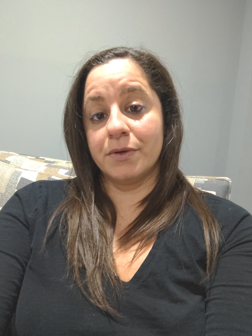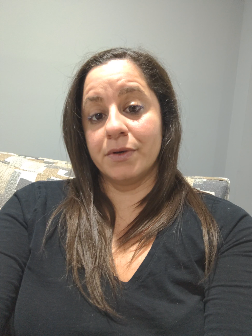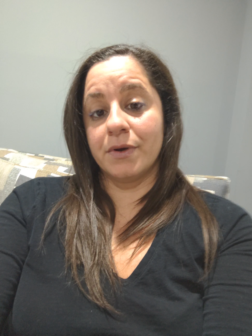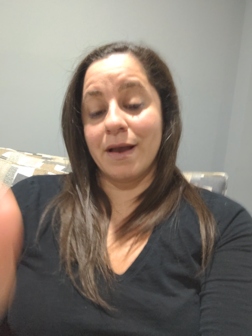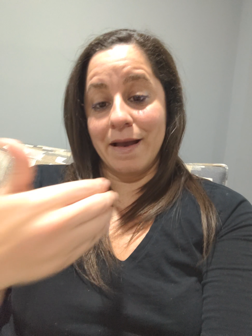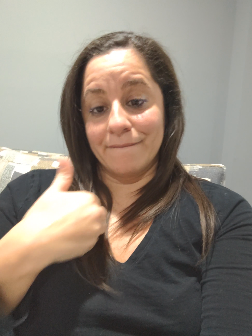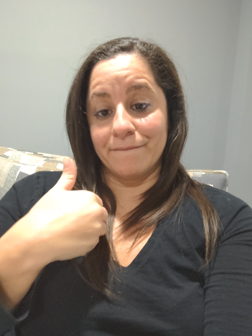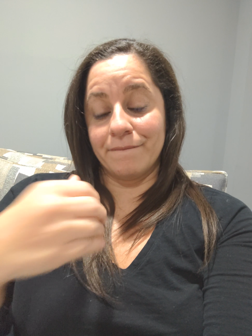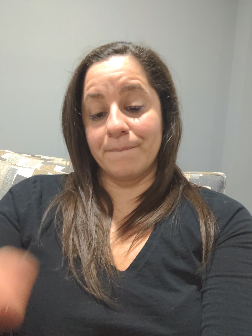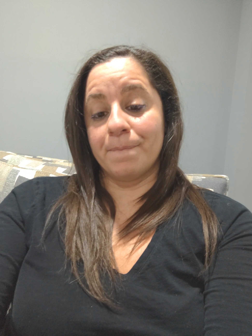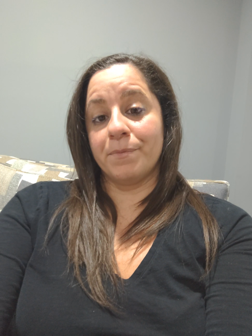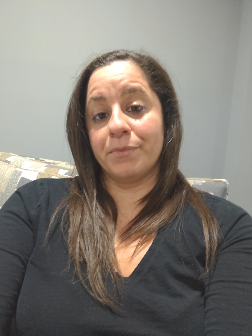have